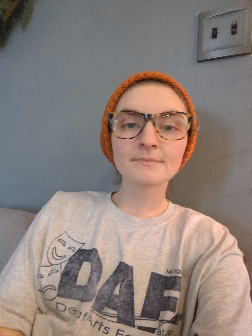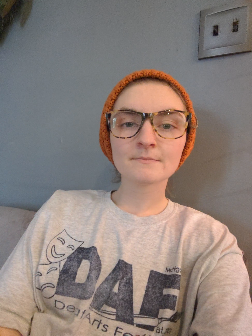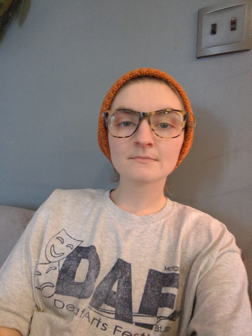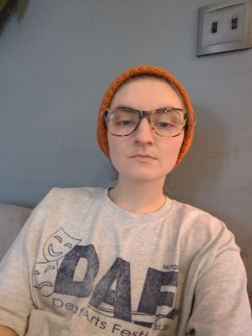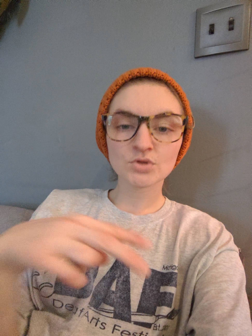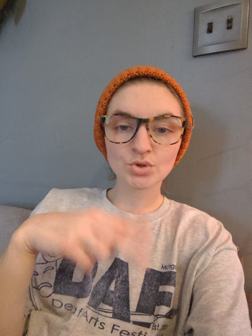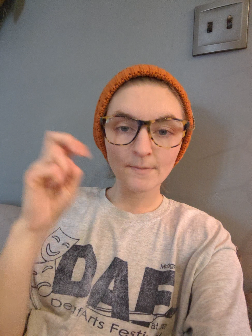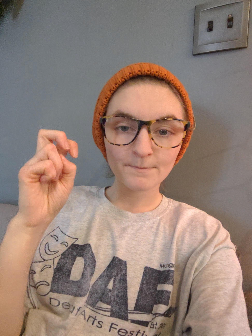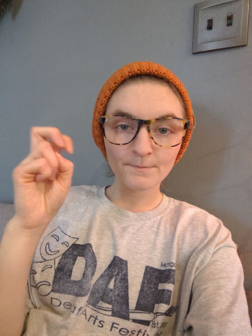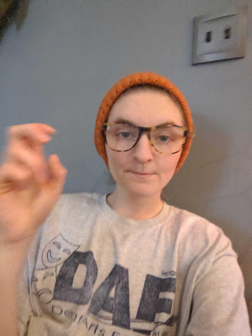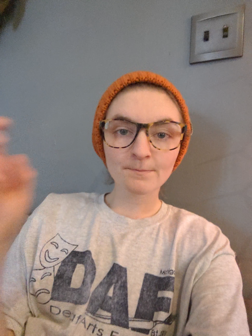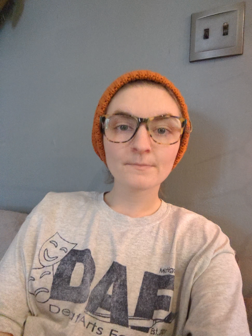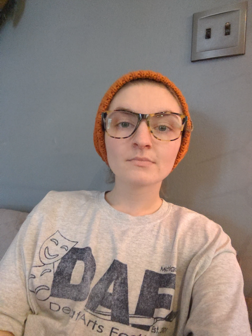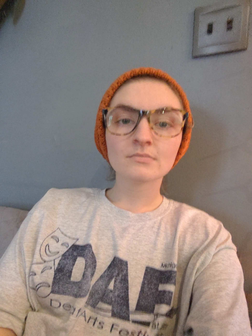jump